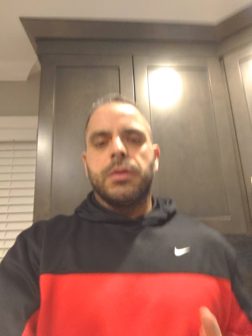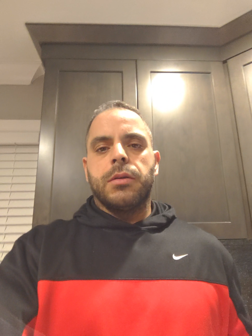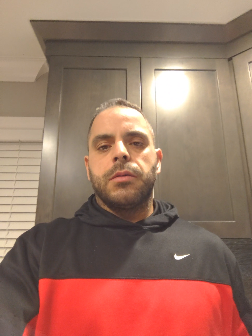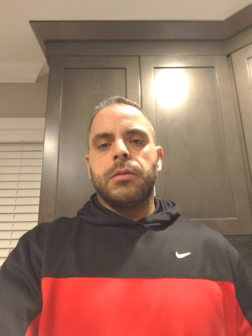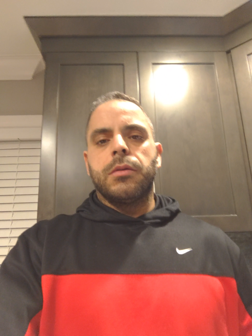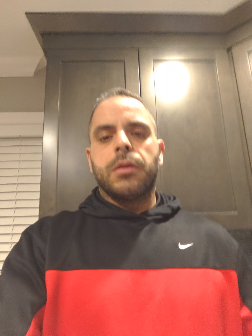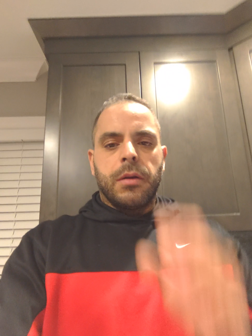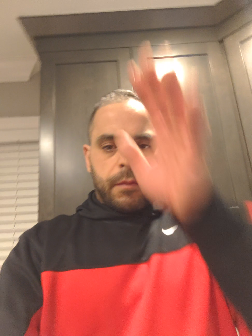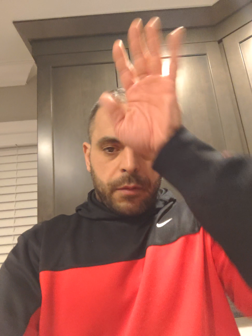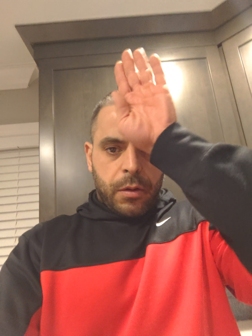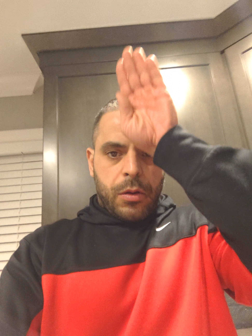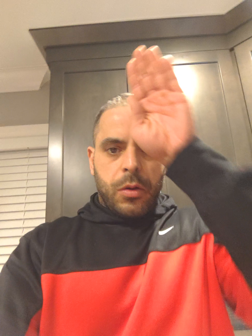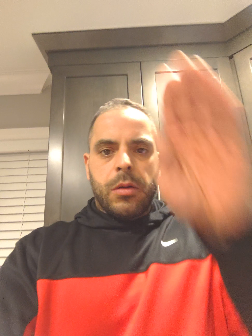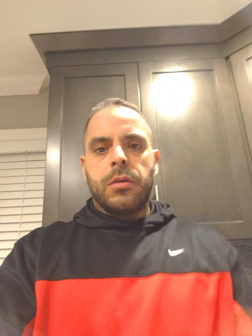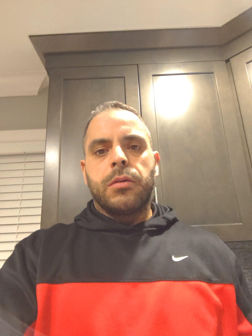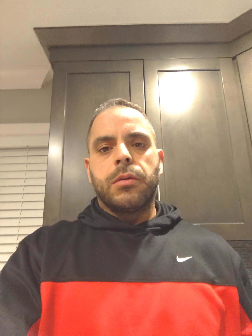fireman